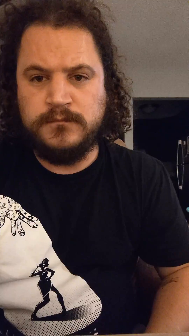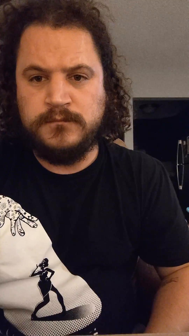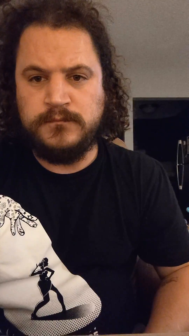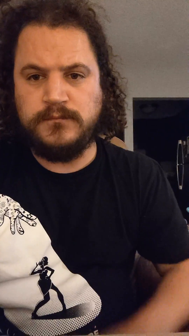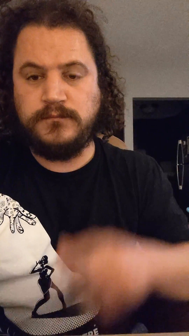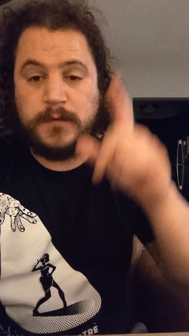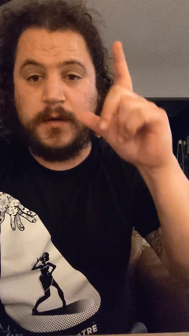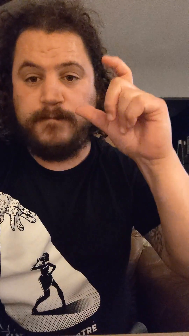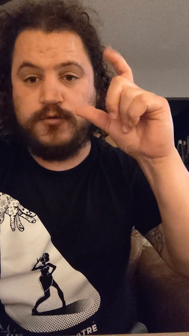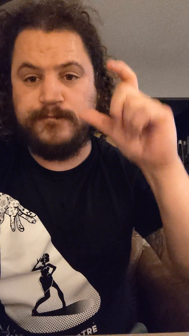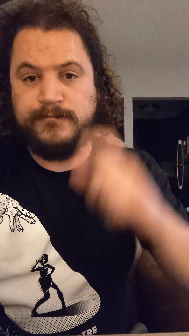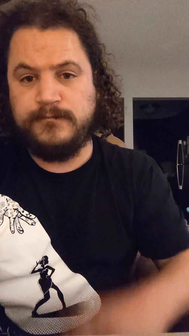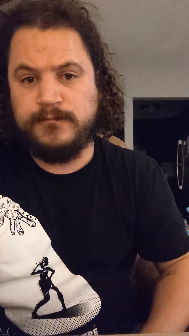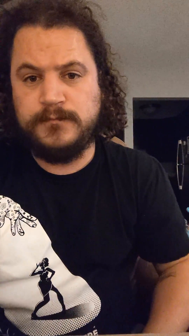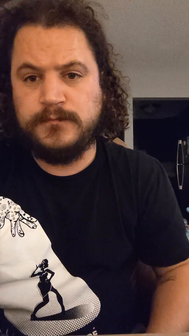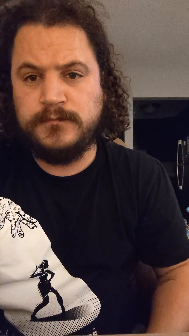camera